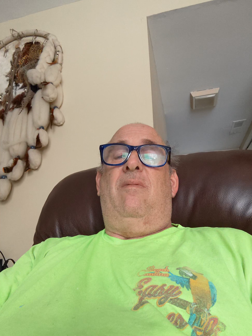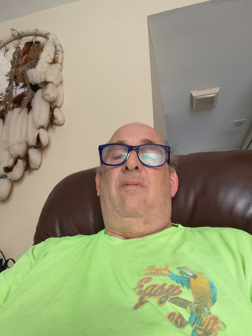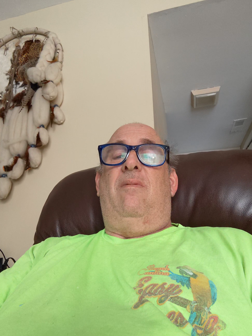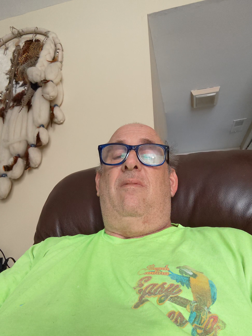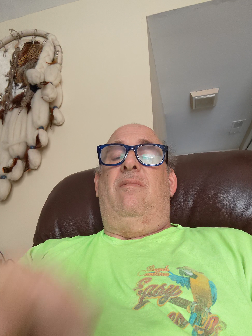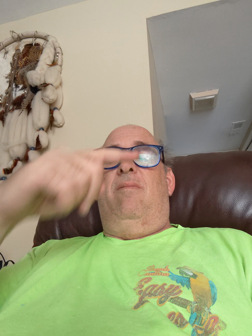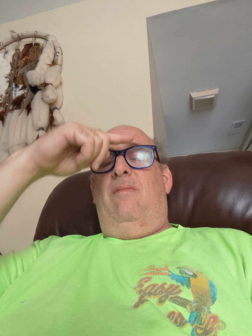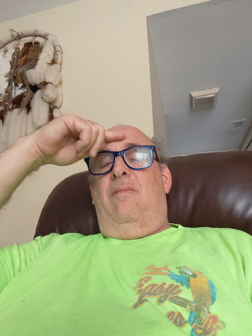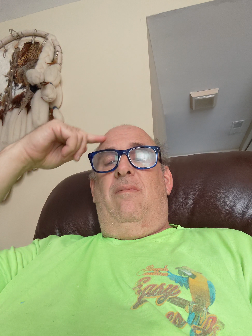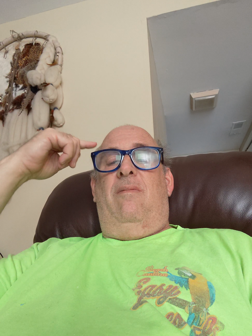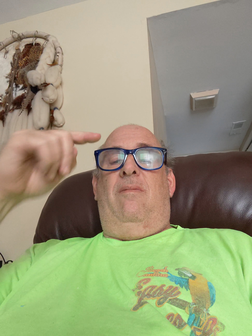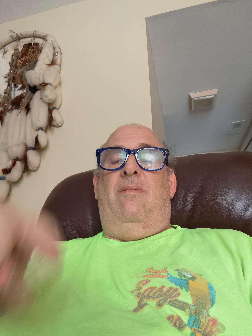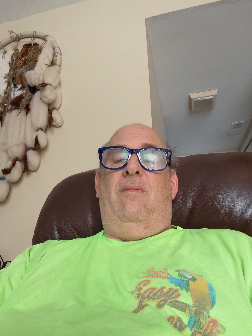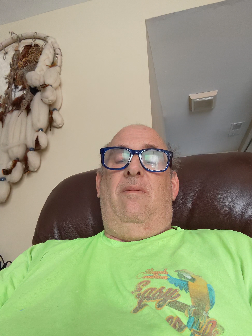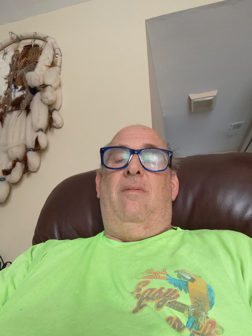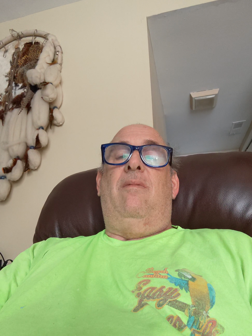black